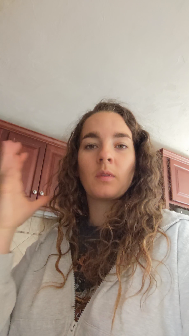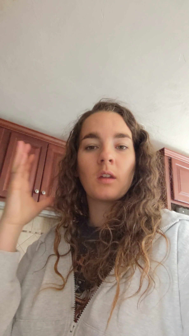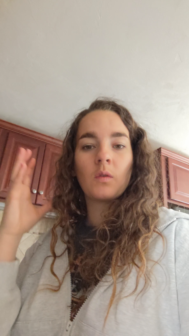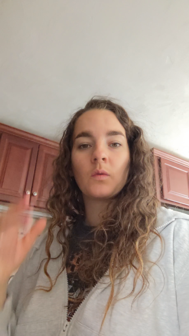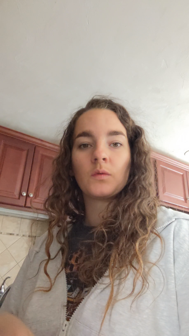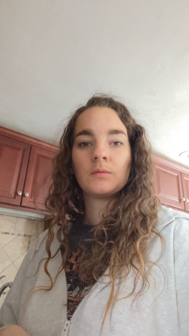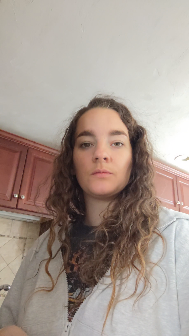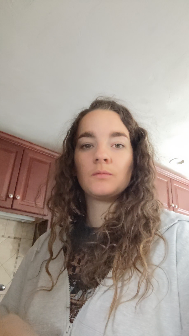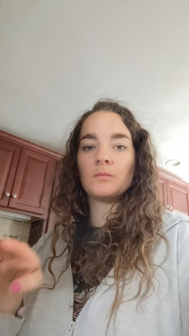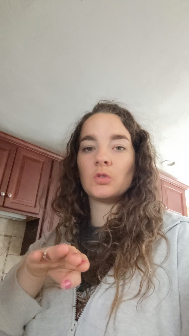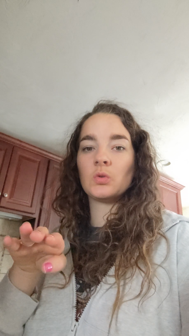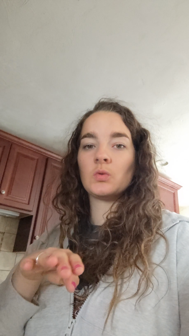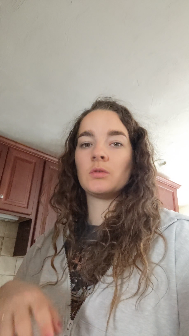boots